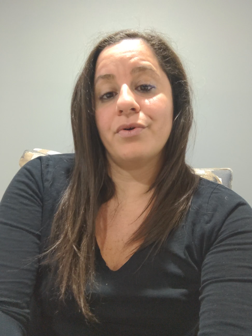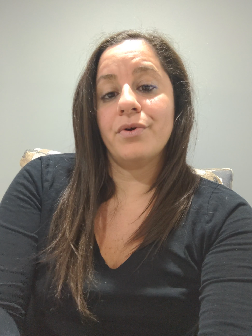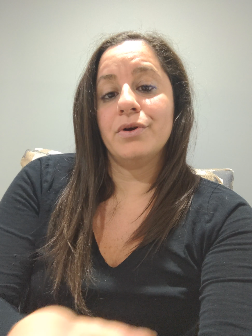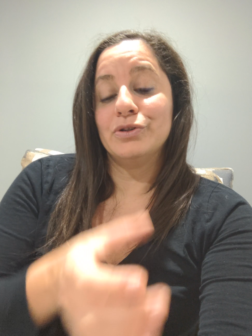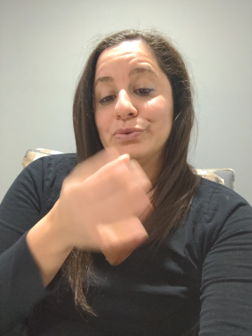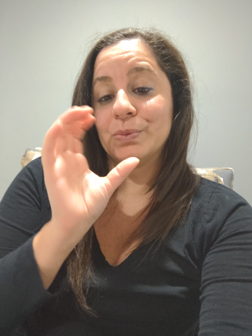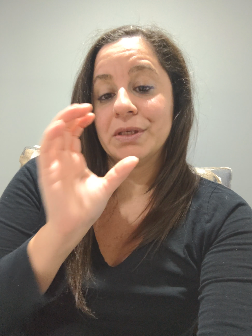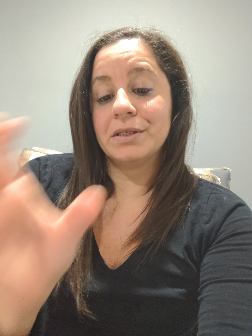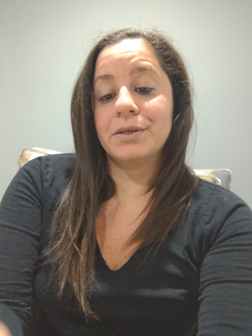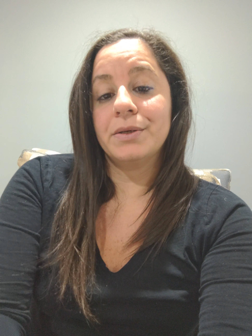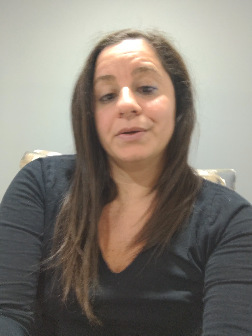drink